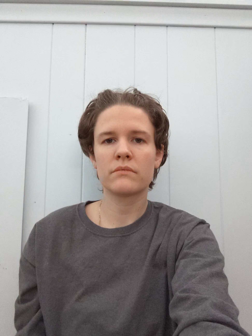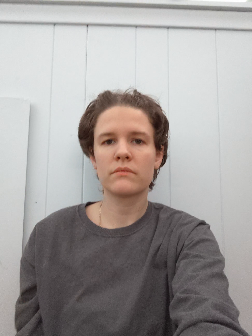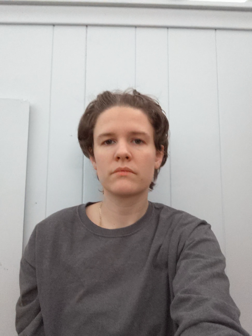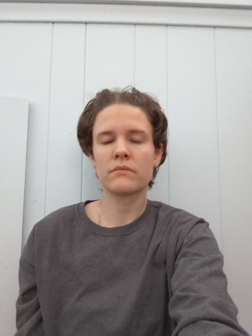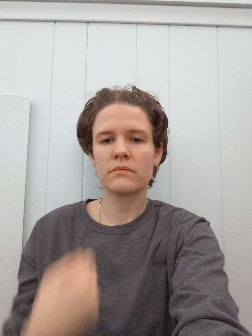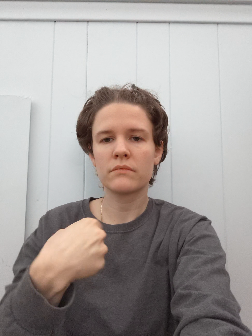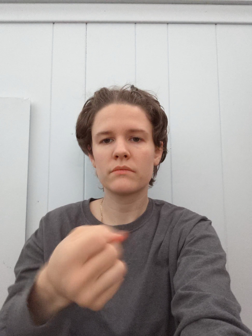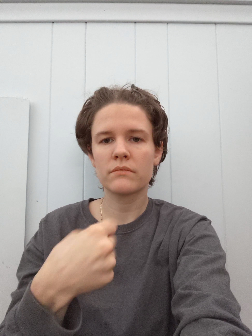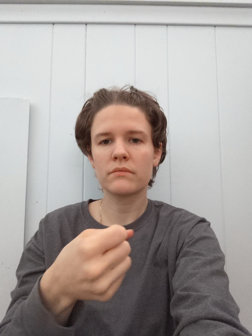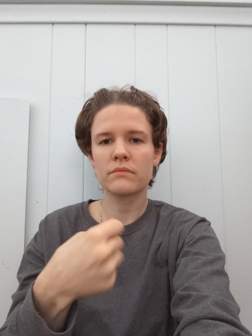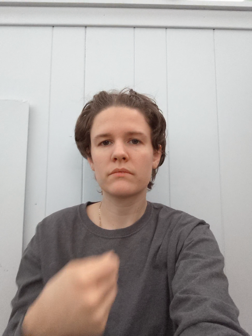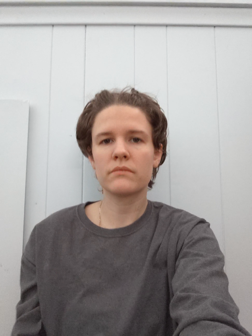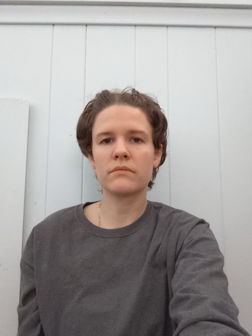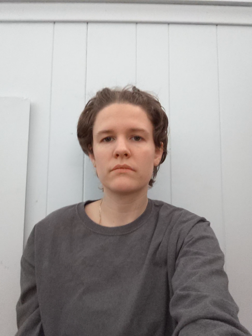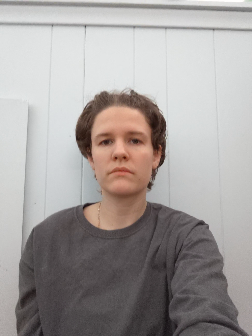make